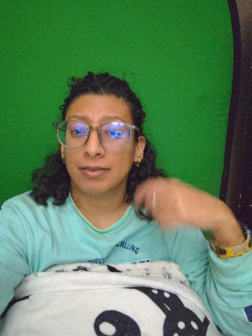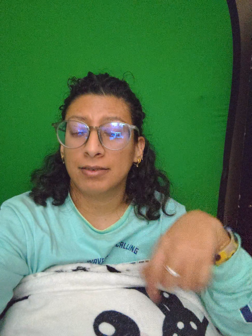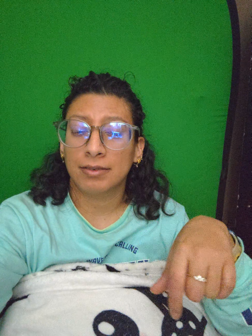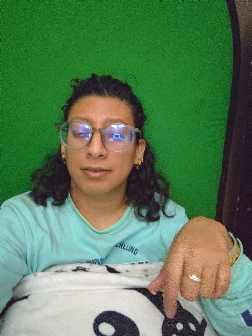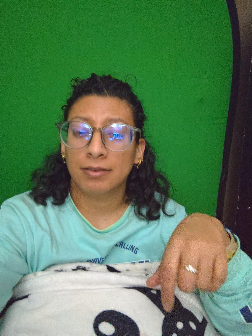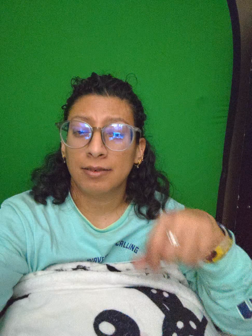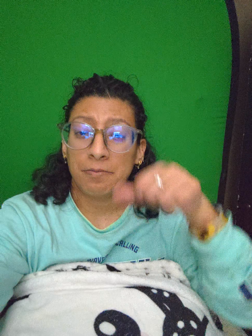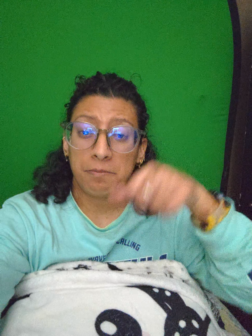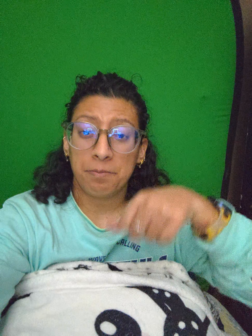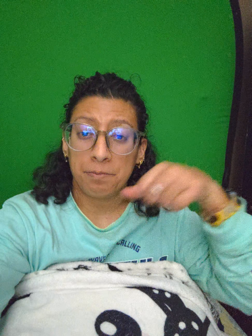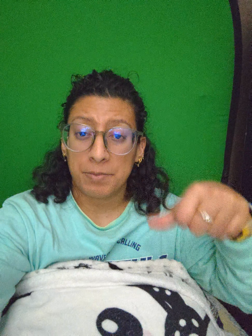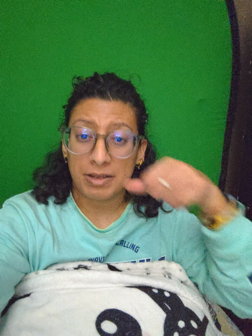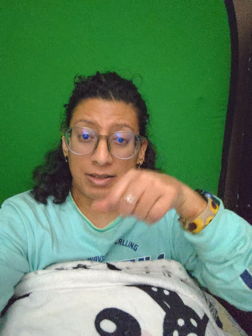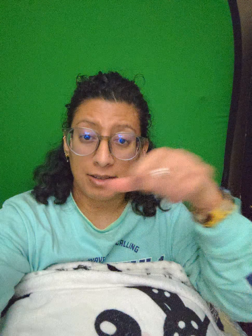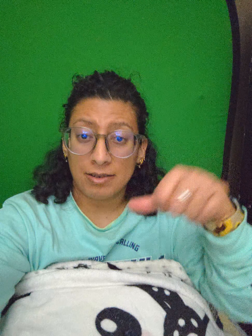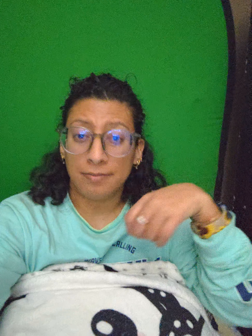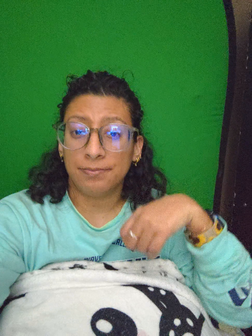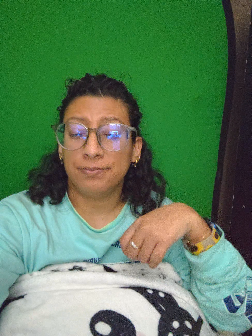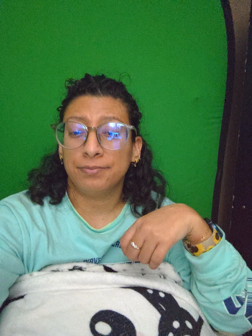puzzle